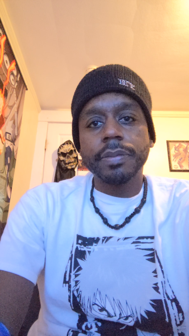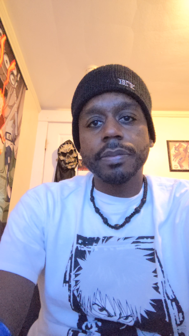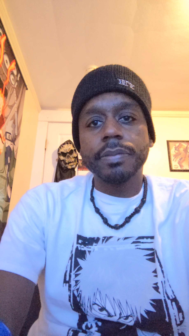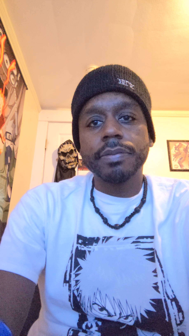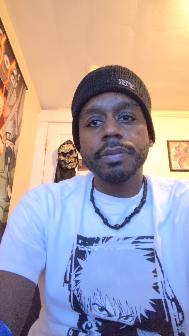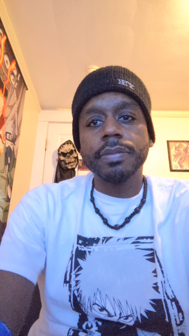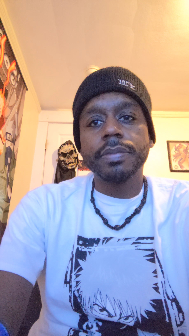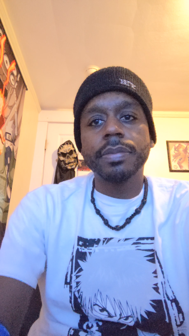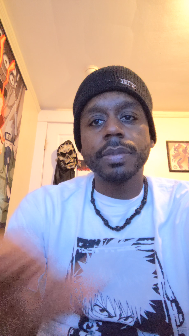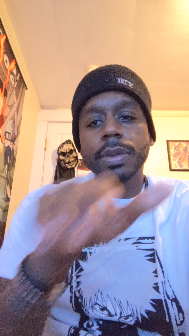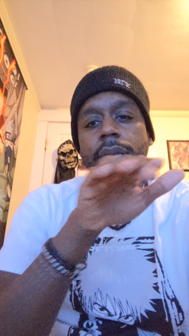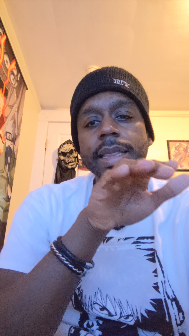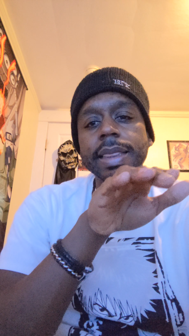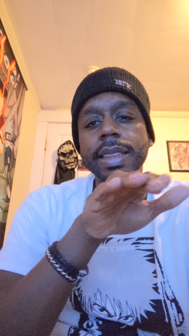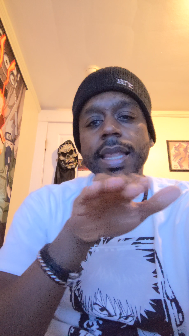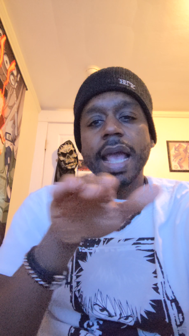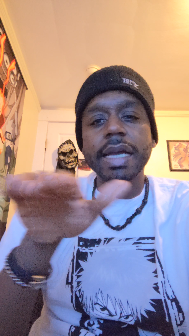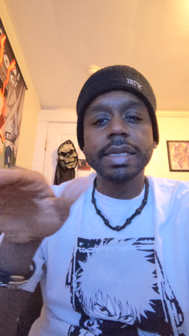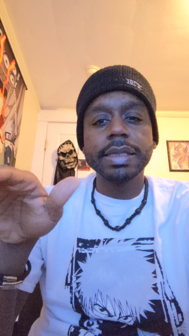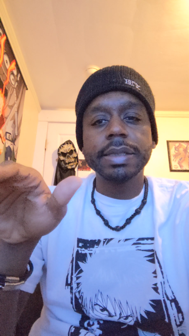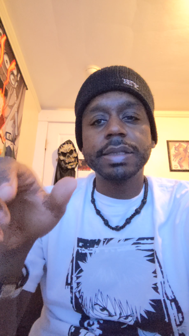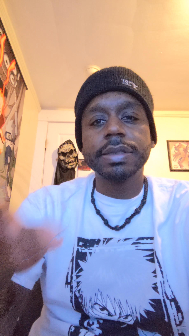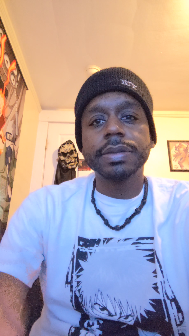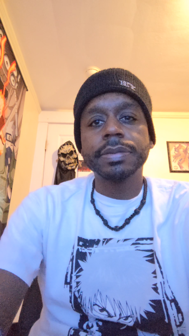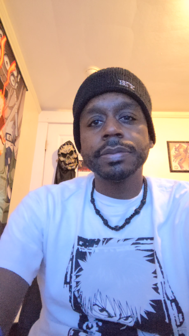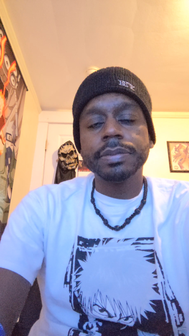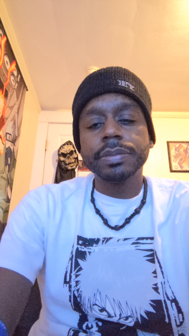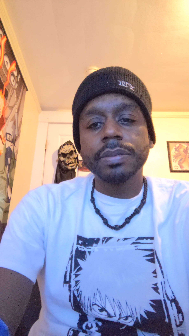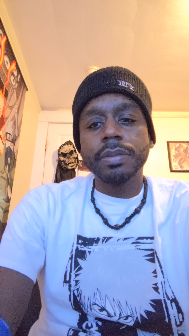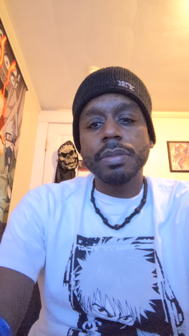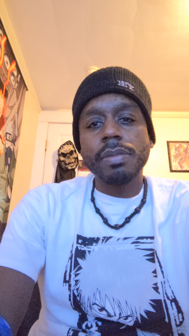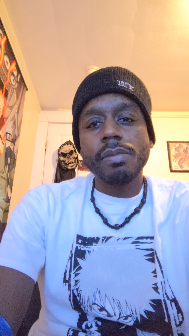nice